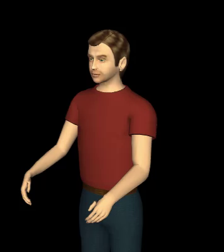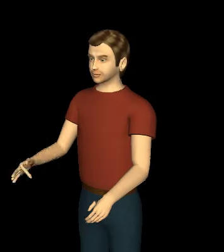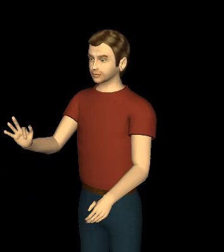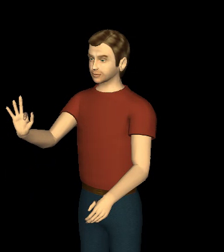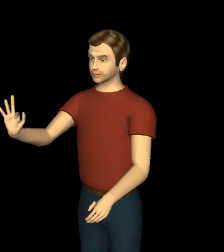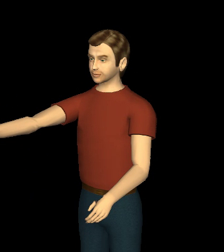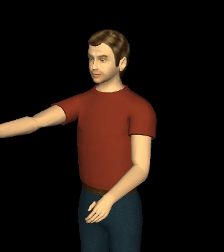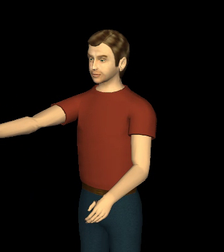فرنسا